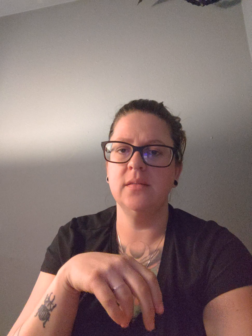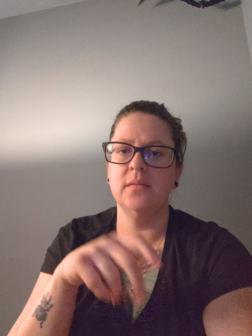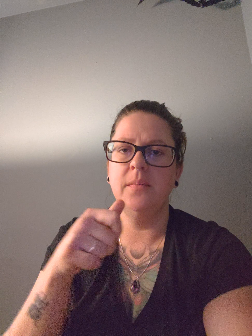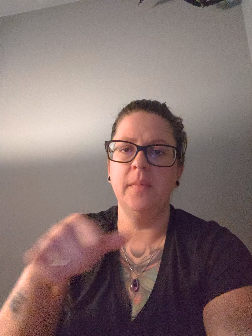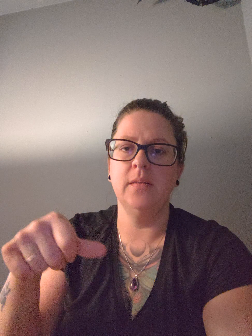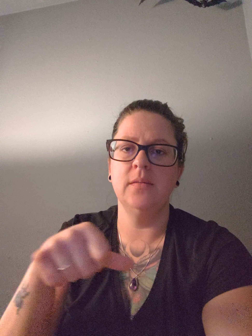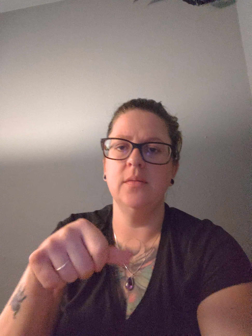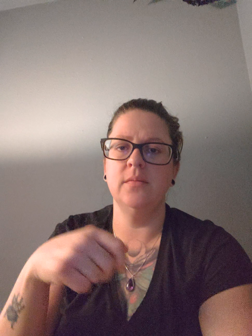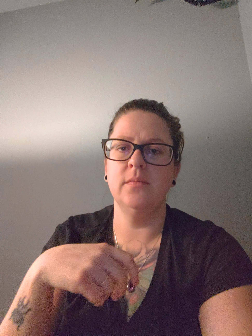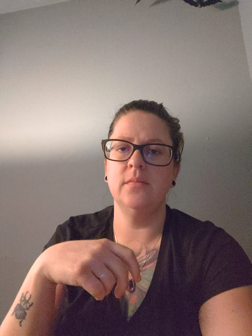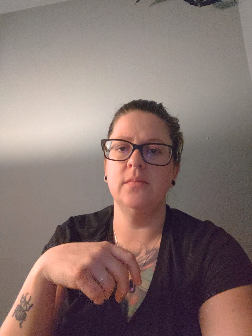puzzle